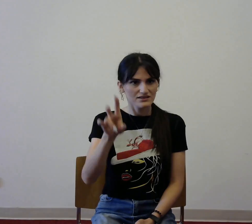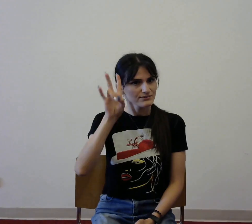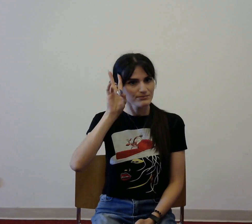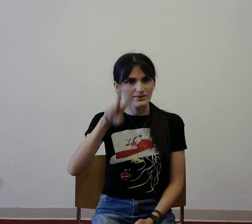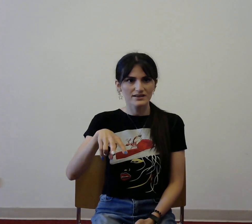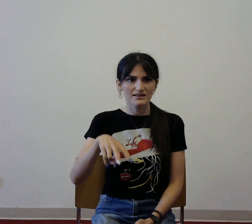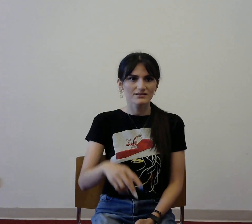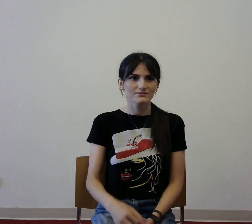bilmir